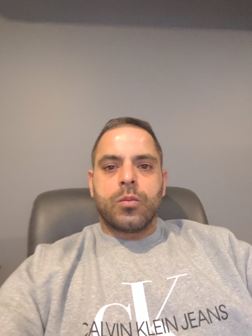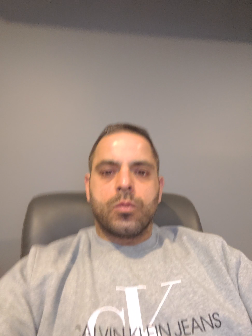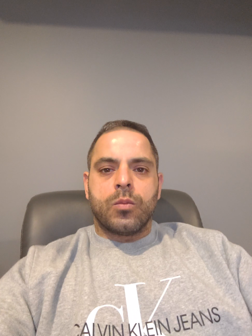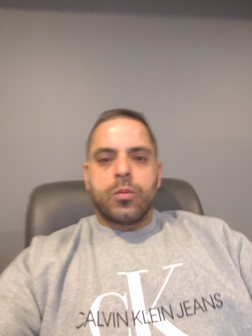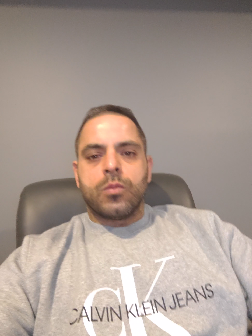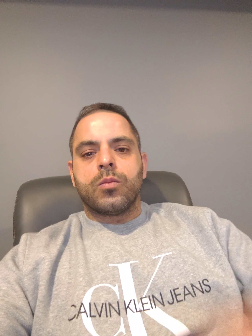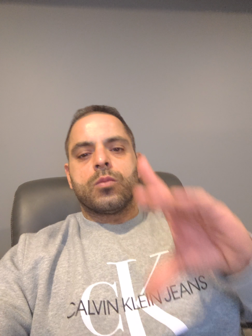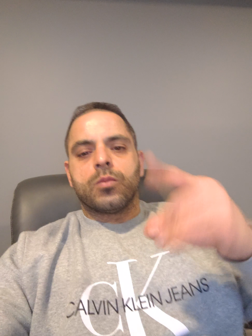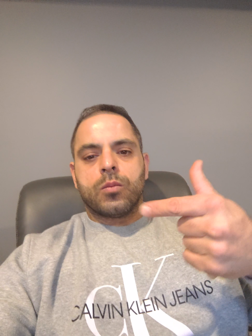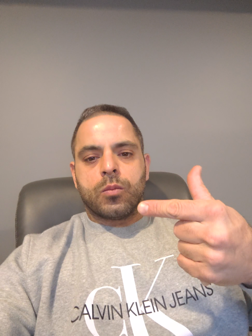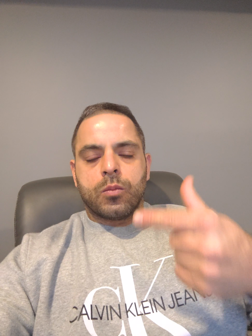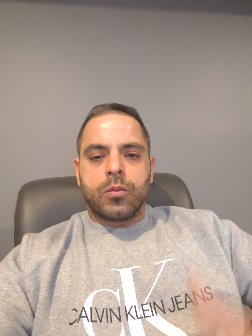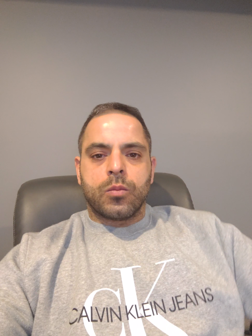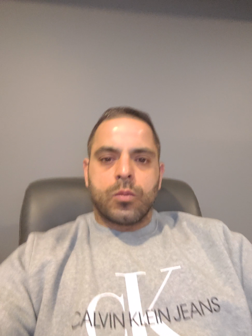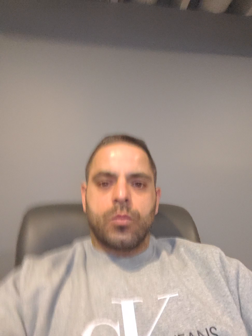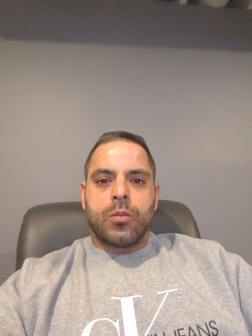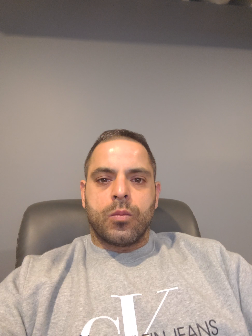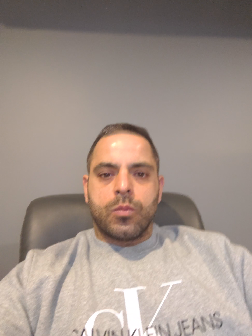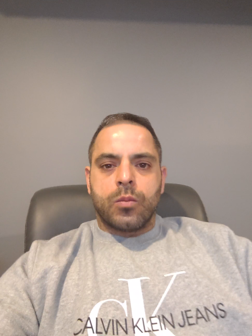dog